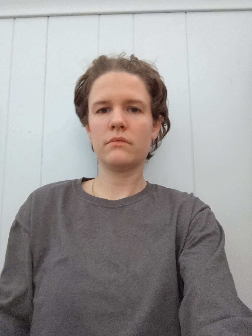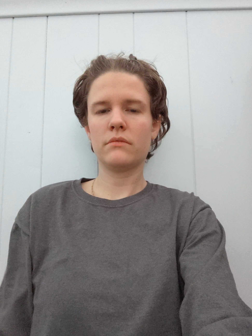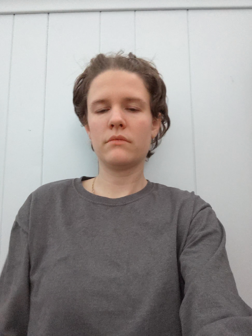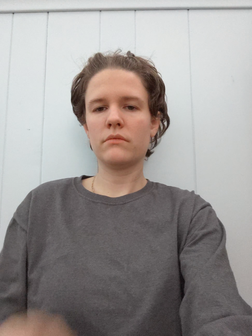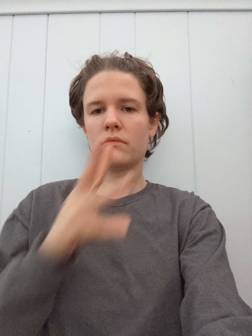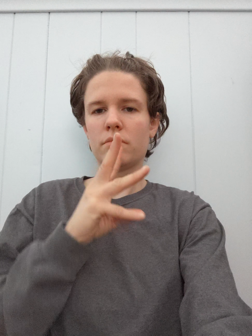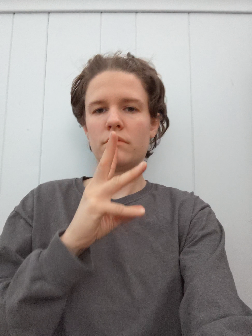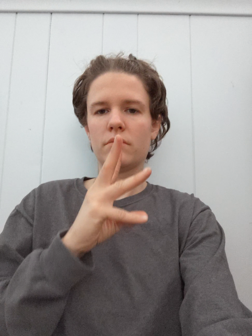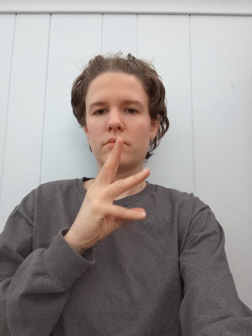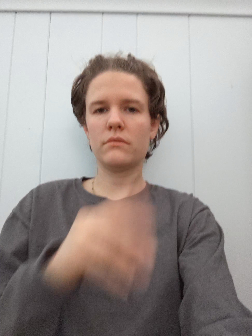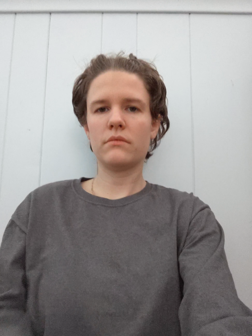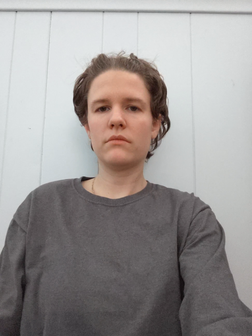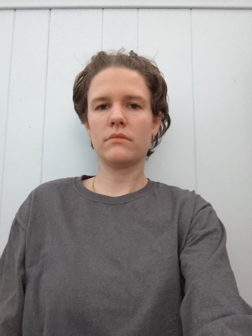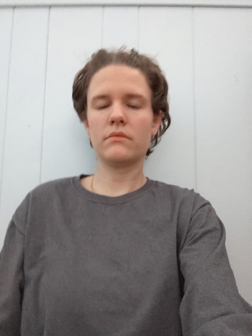water